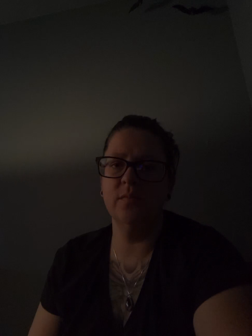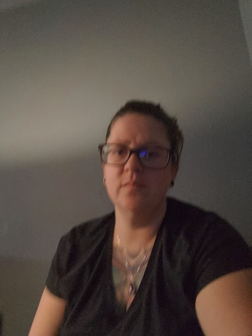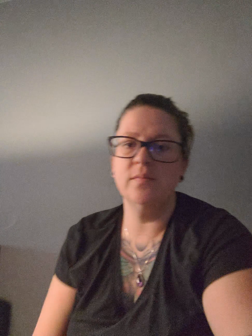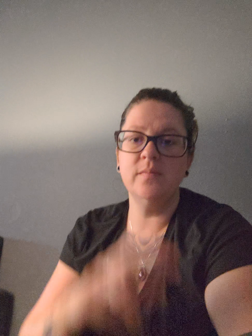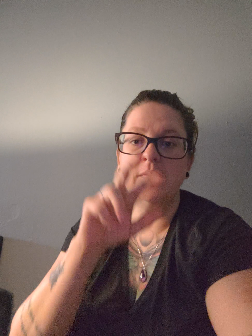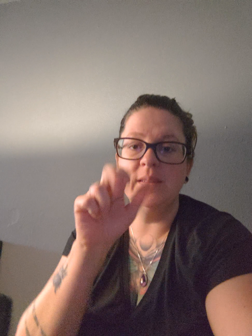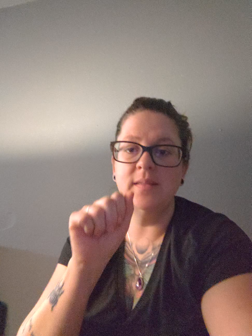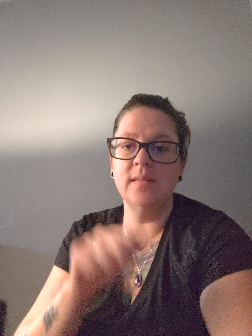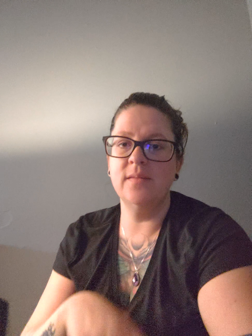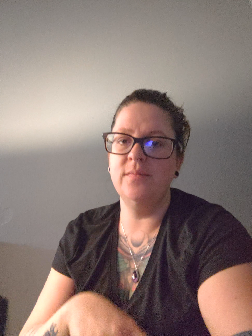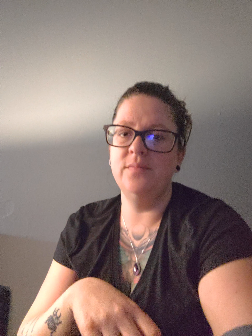pizza